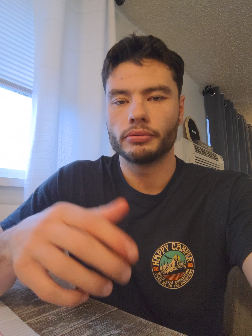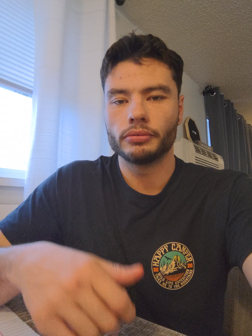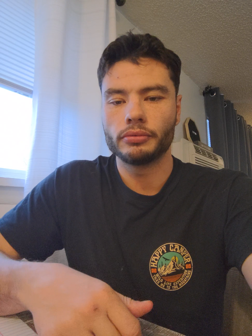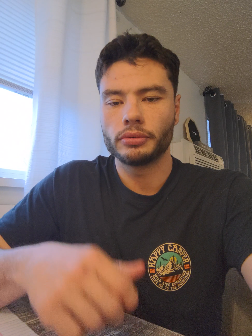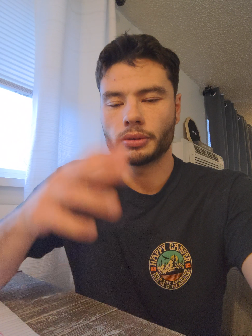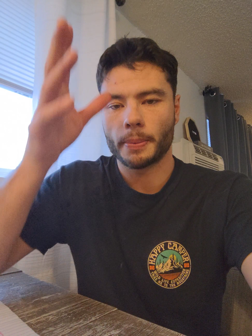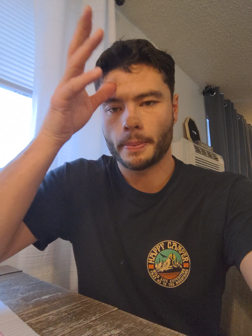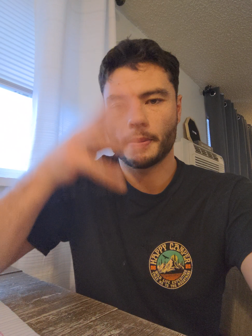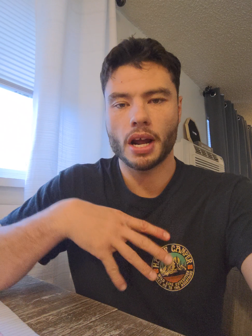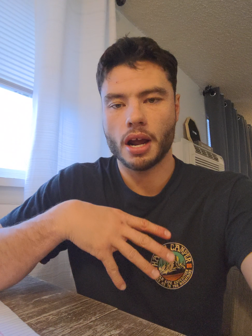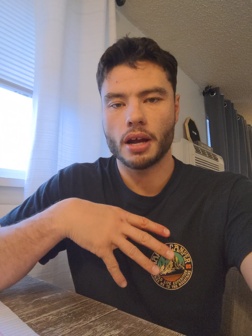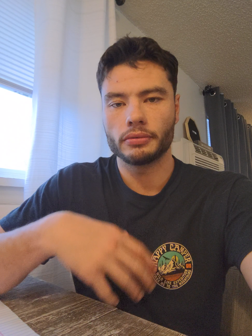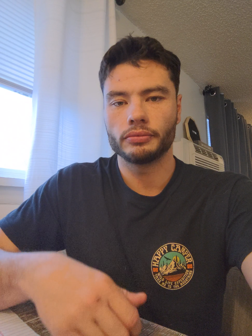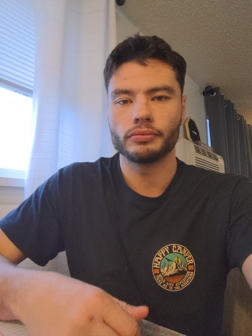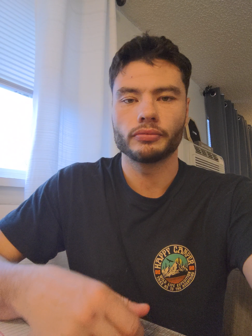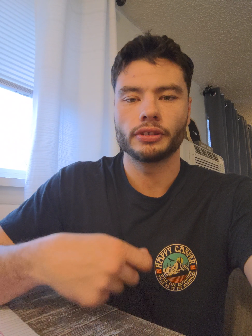man